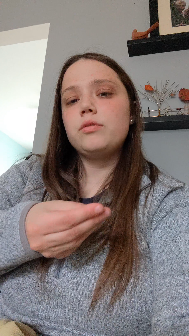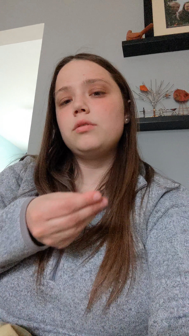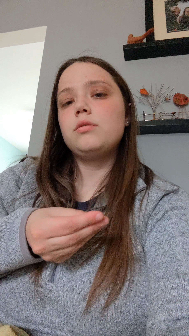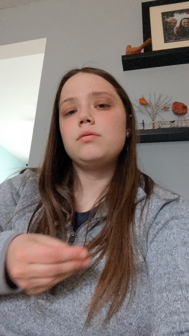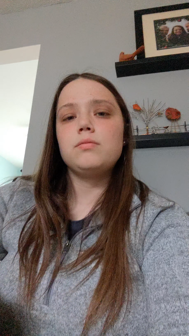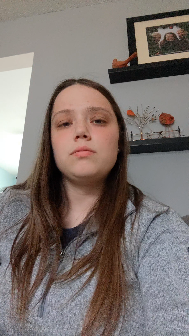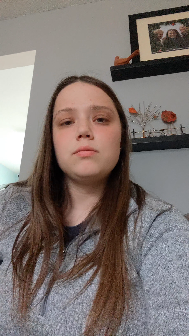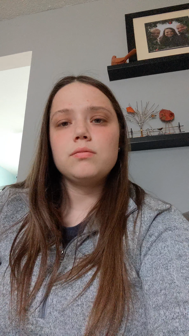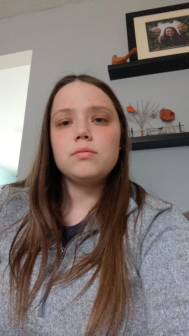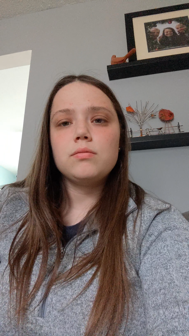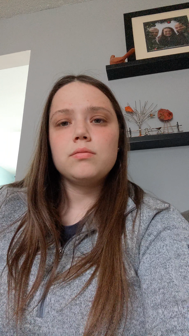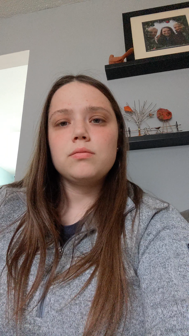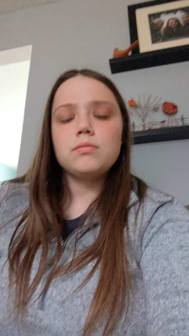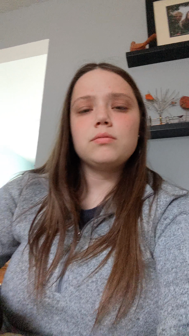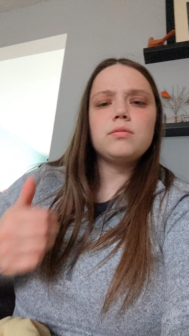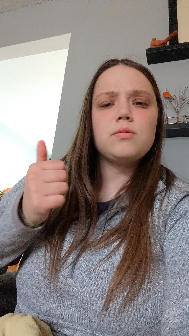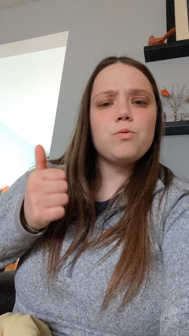how